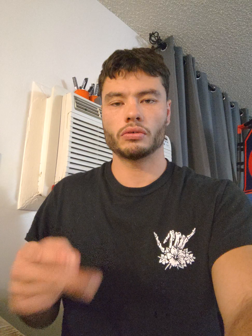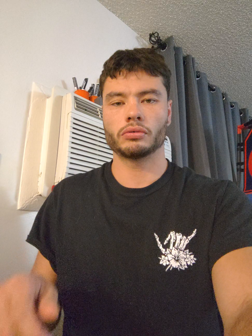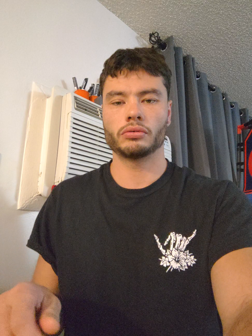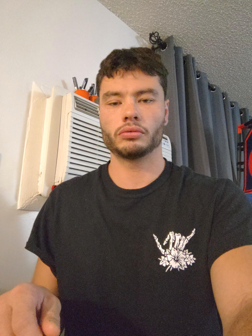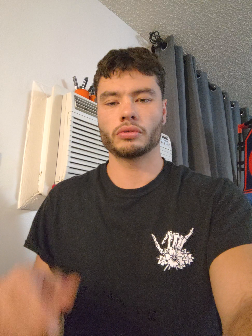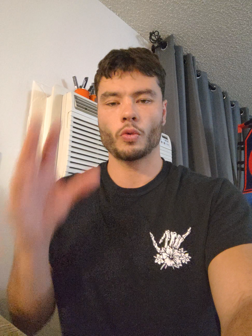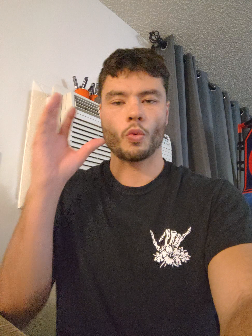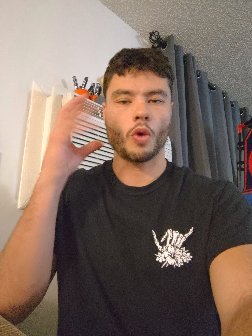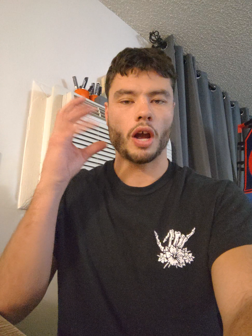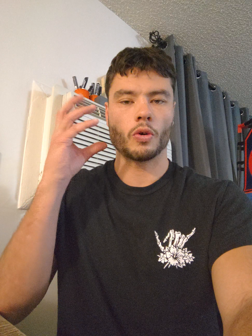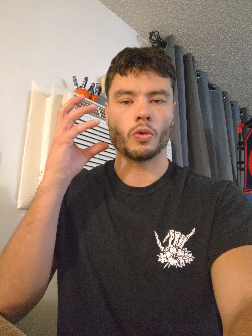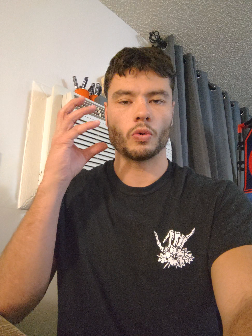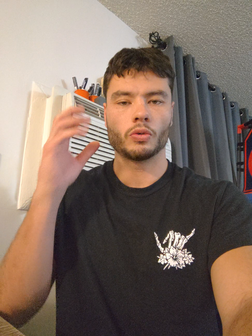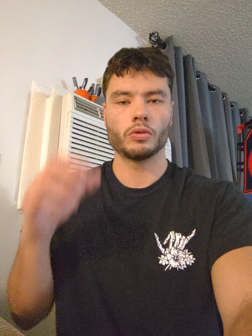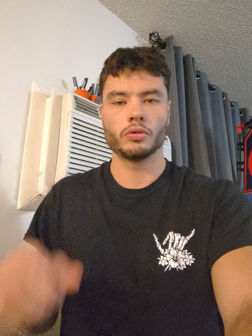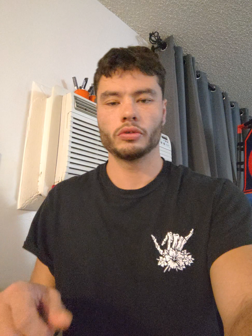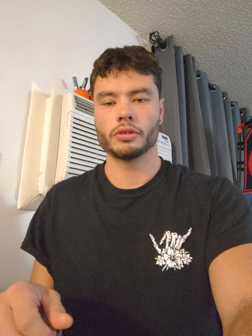radio